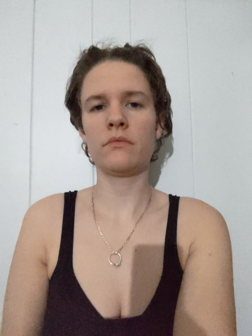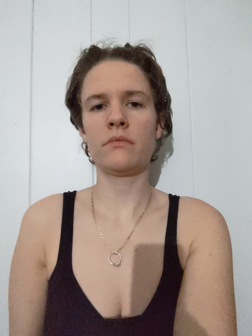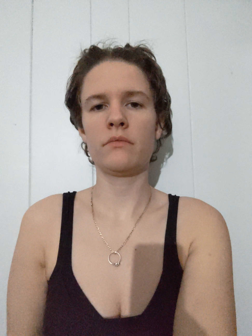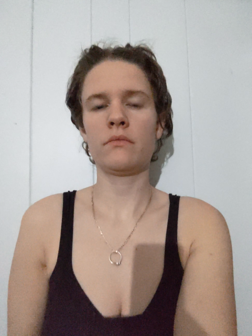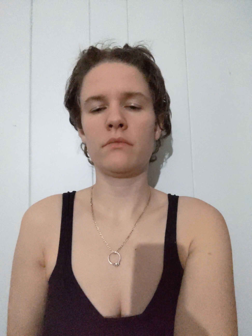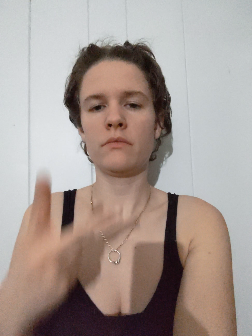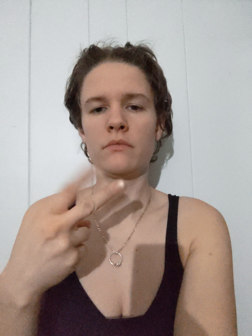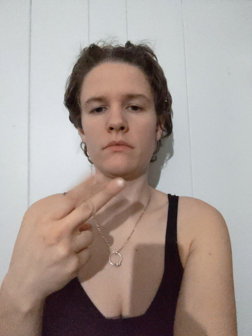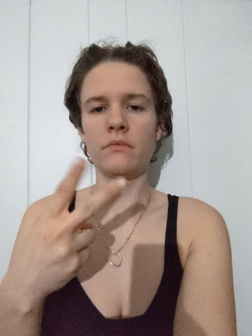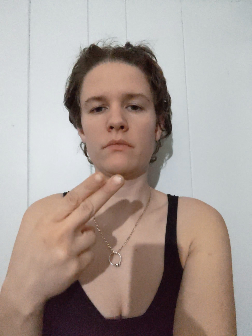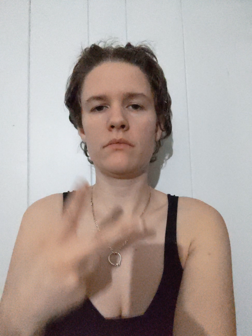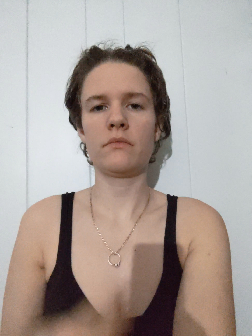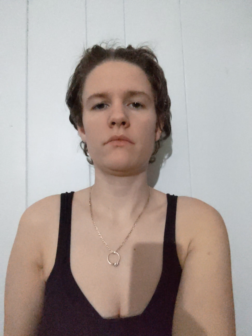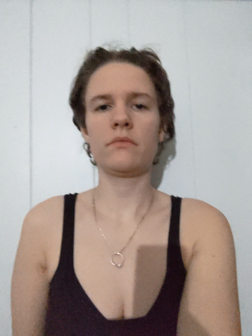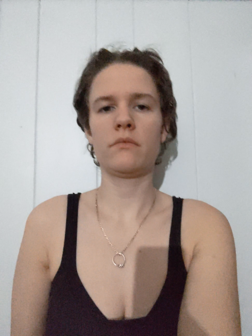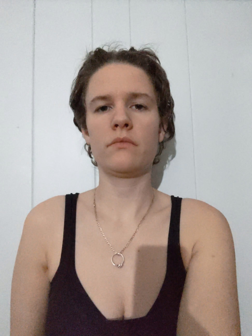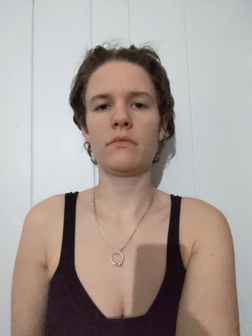scissors